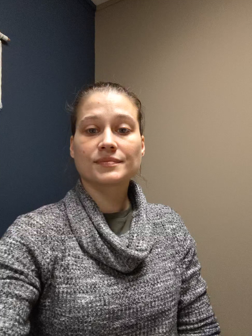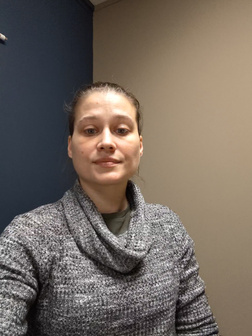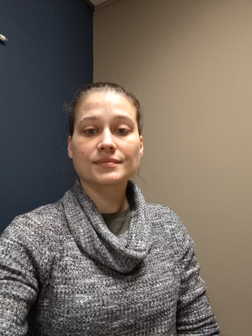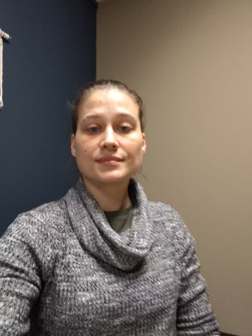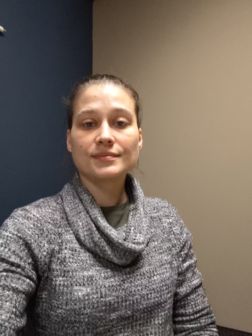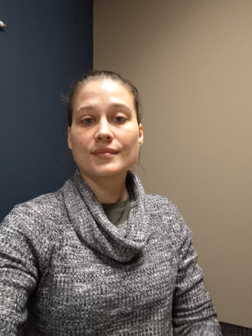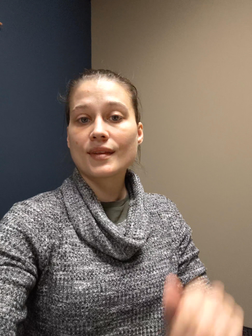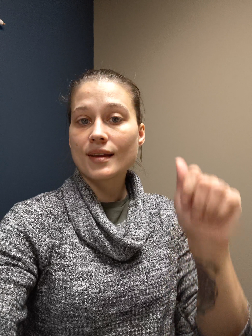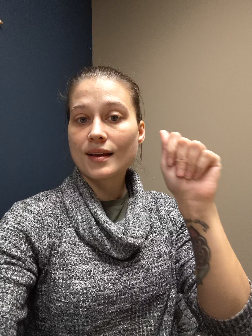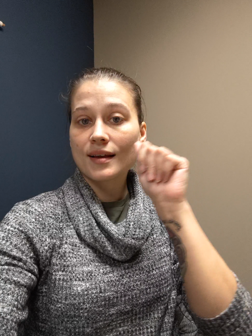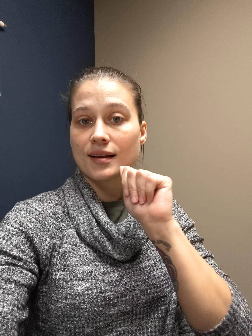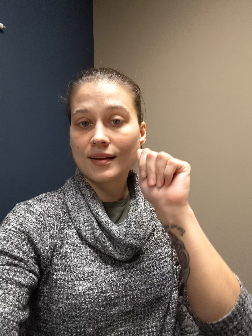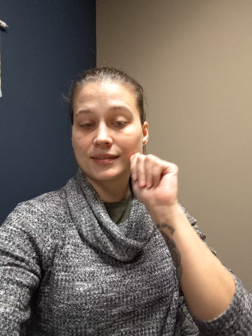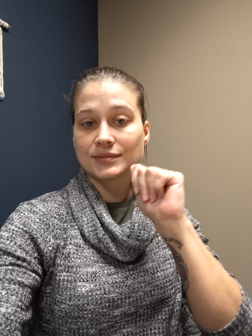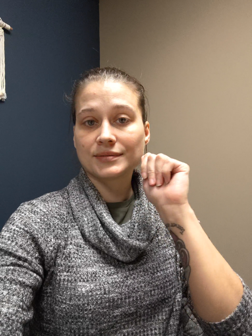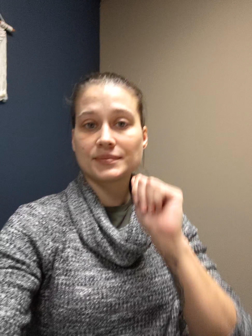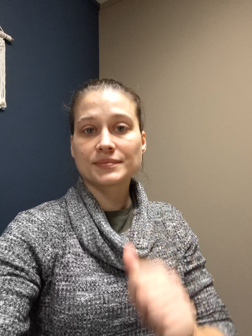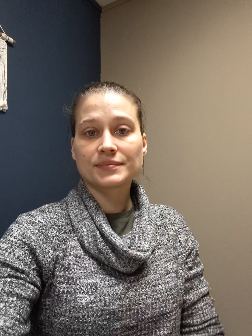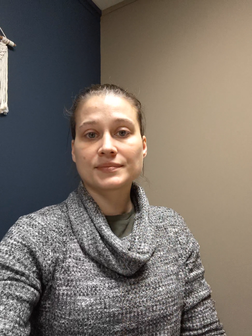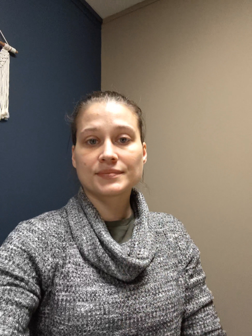aunt